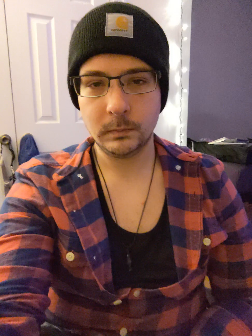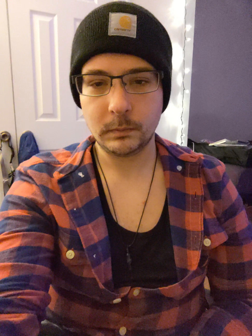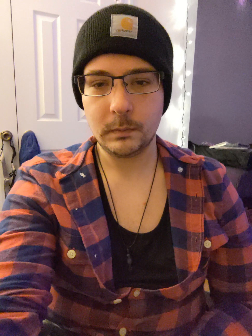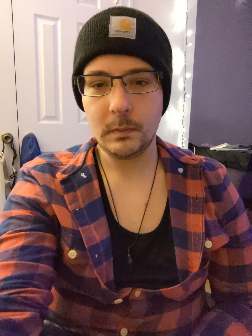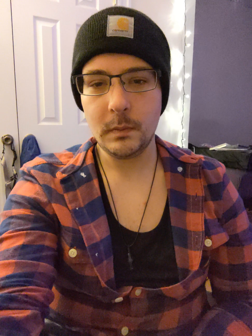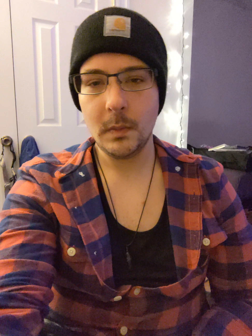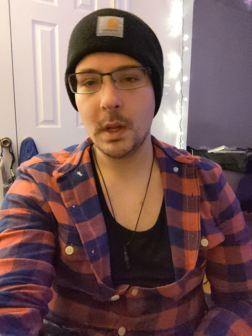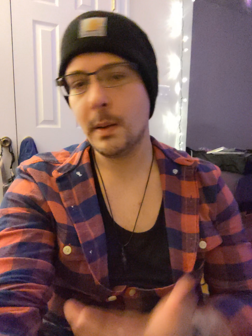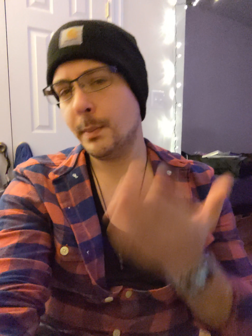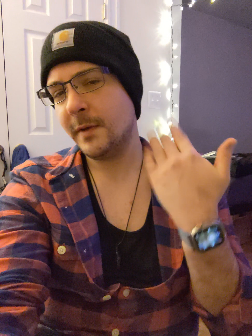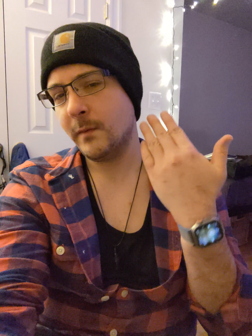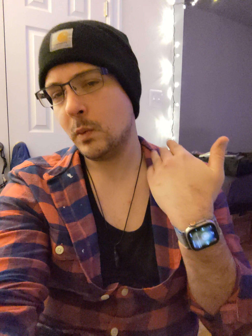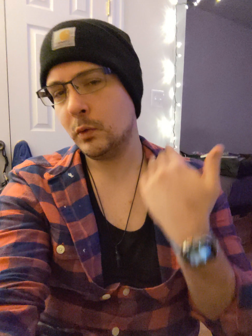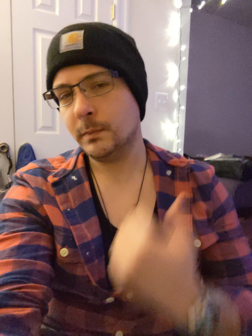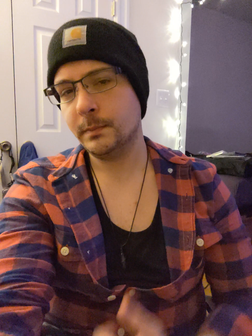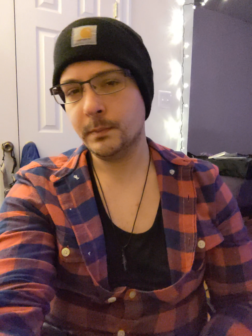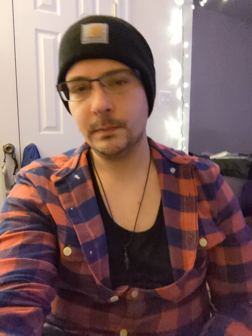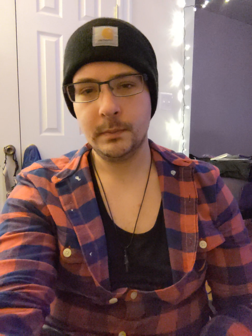before